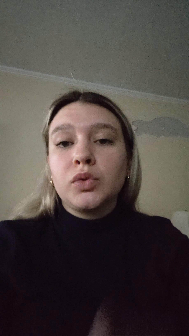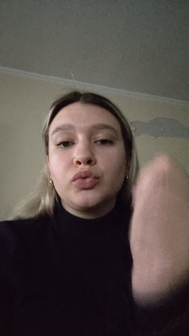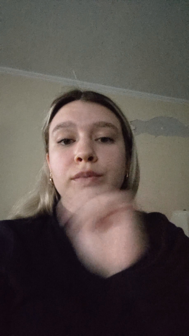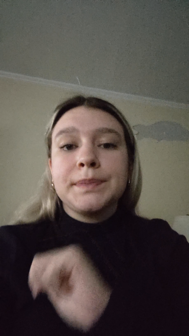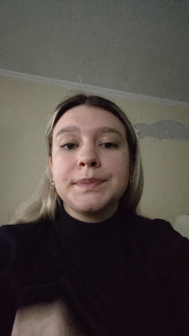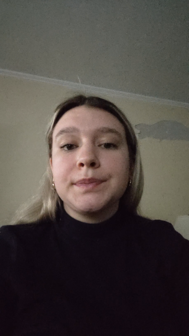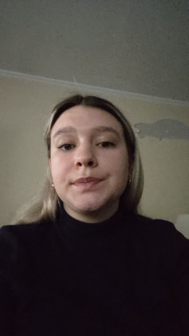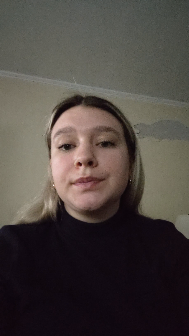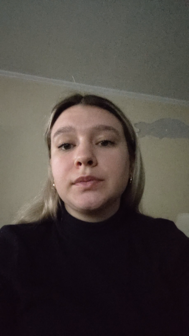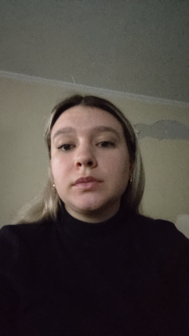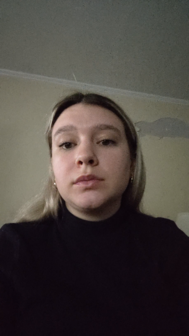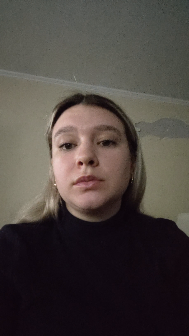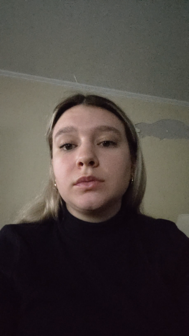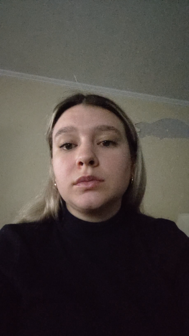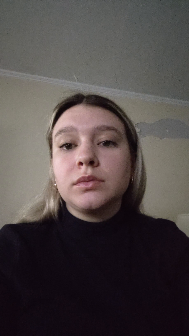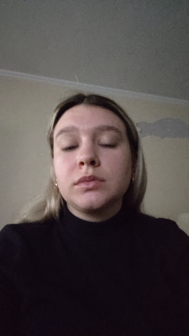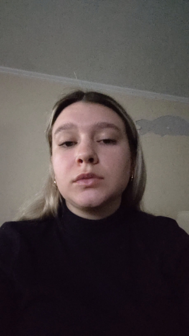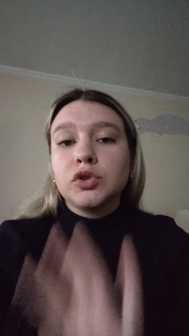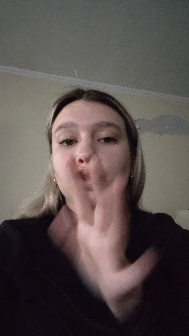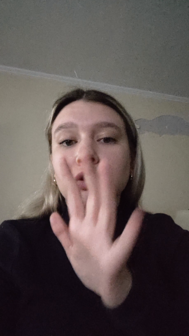cheese